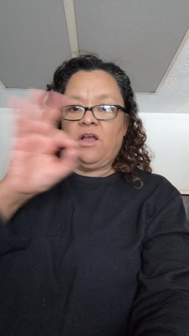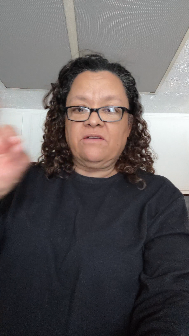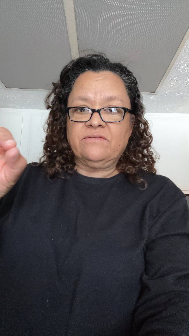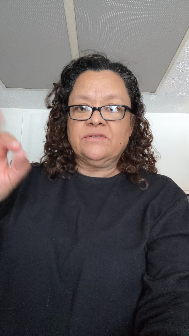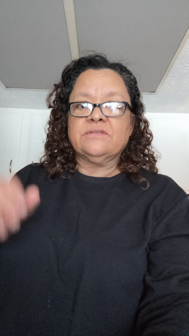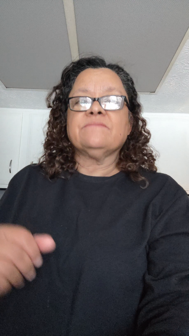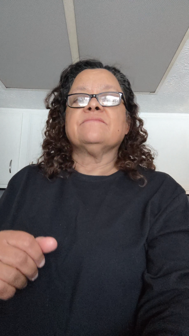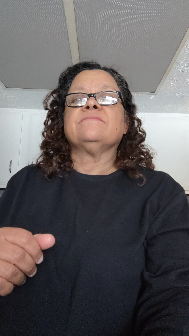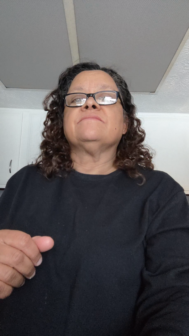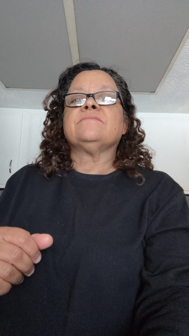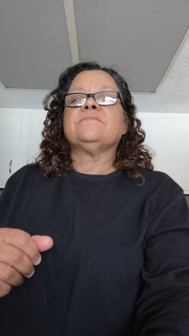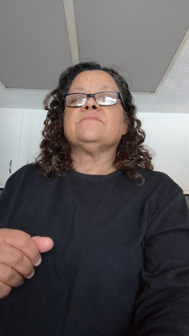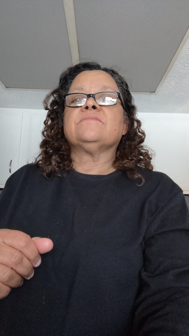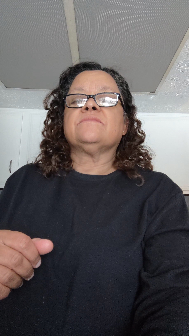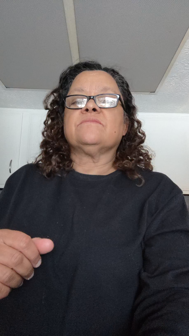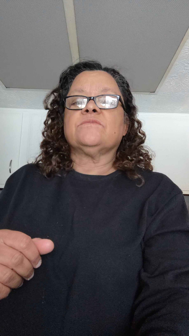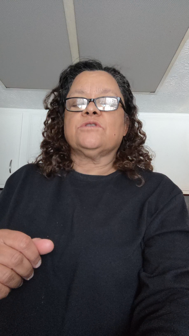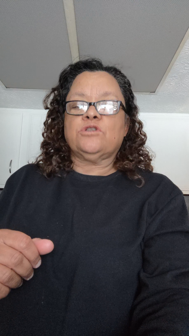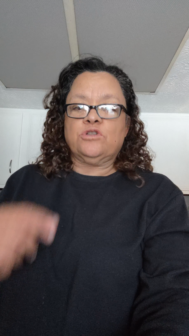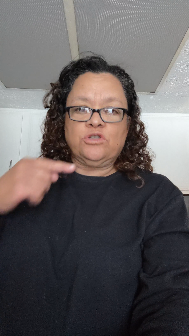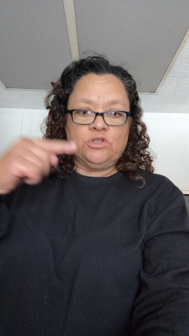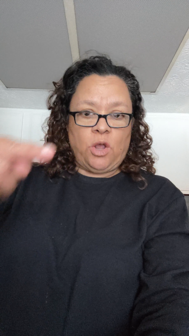show